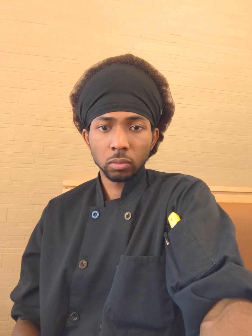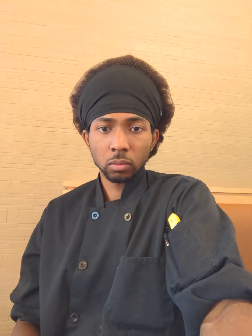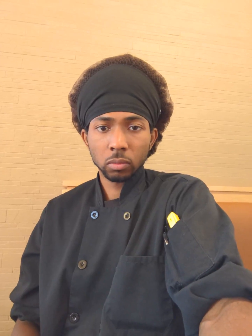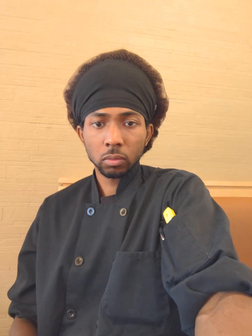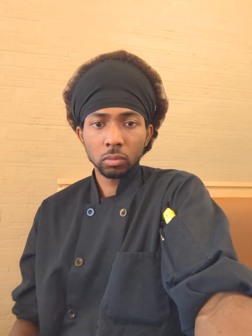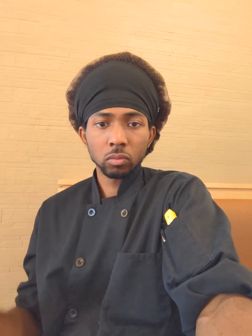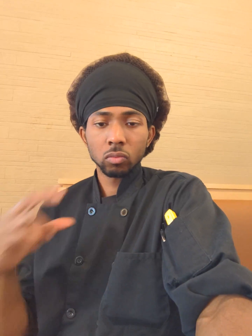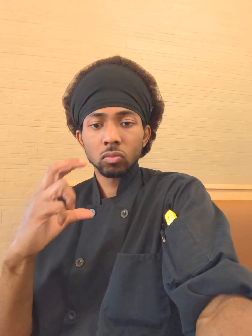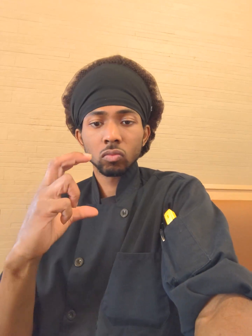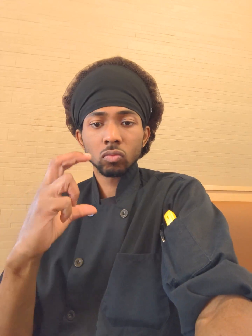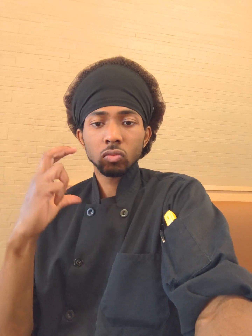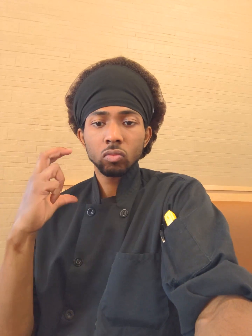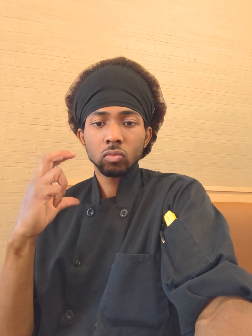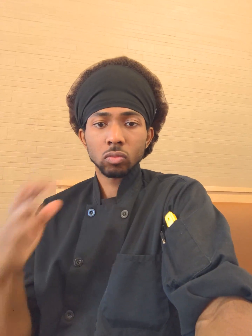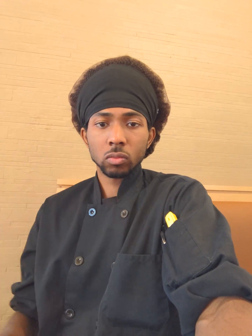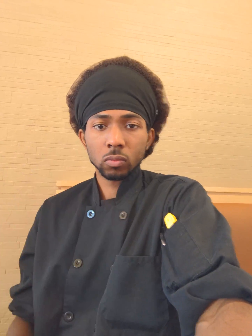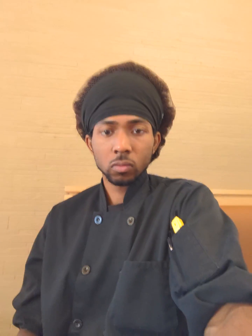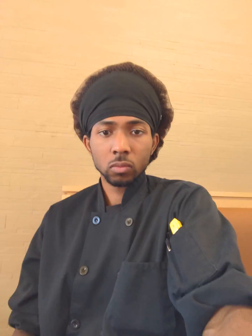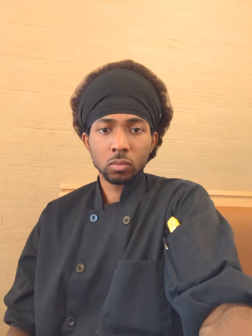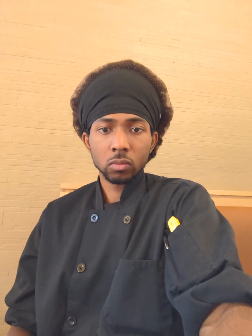bus